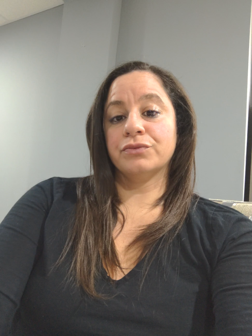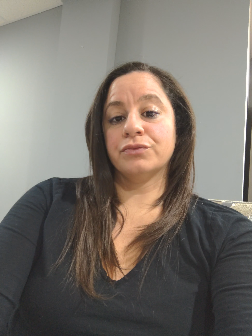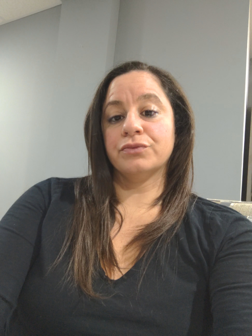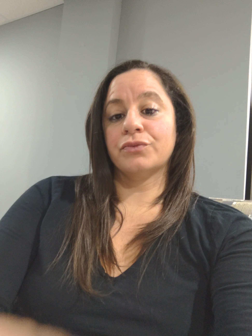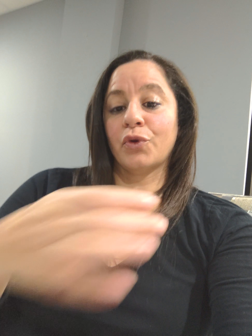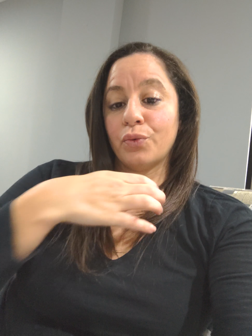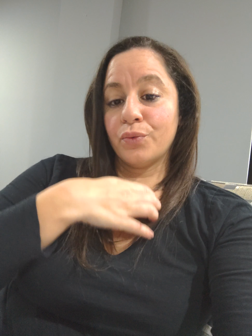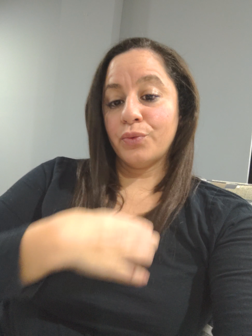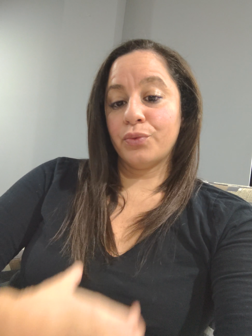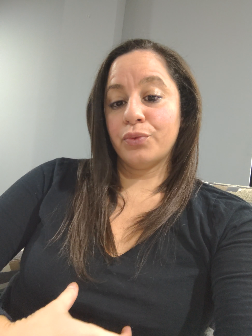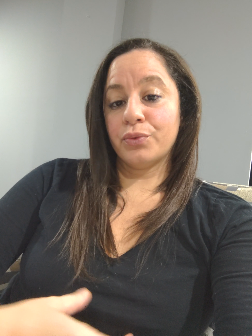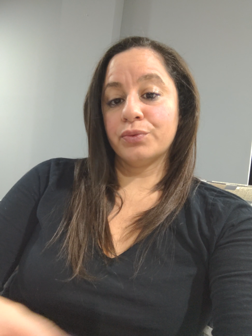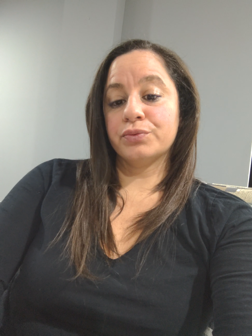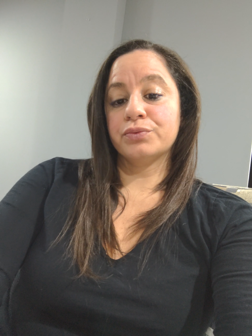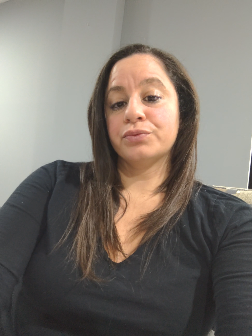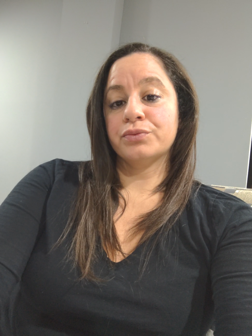hungry